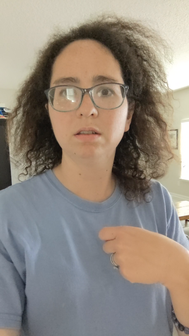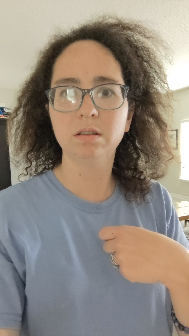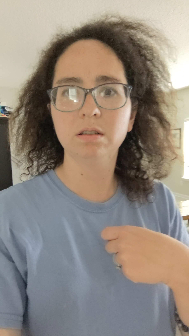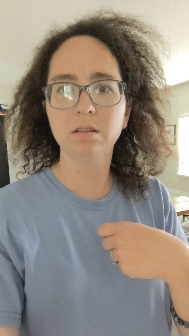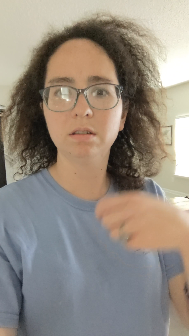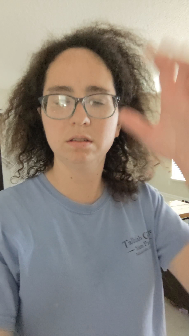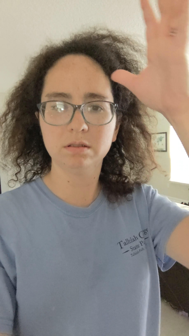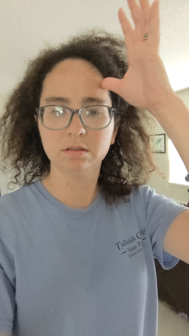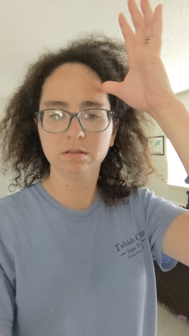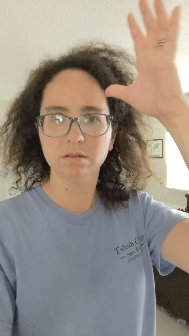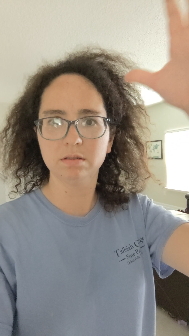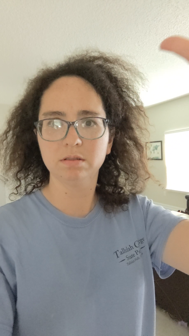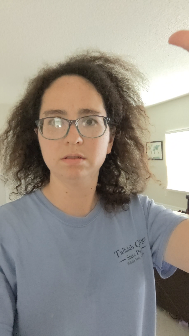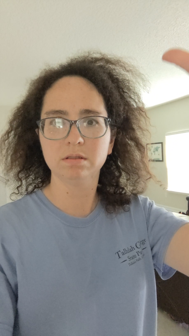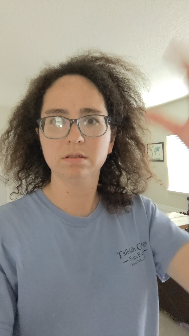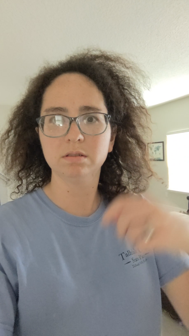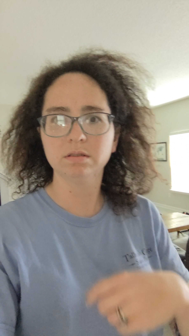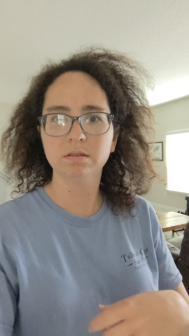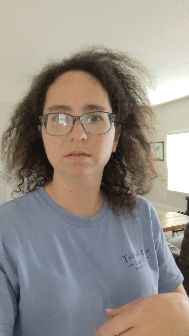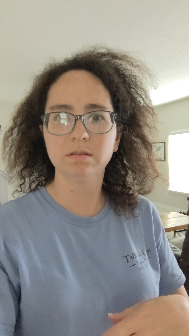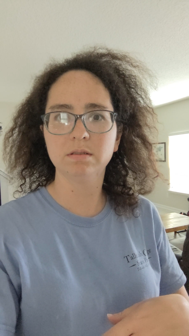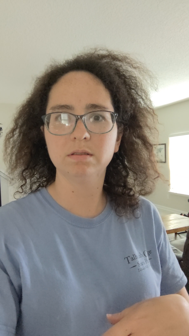deer